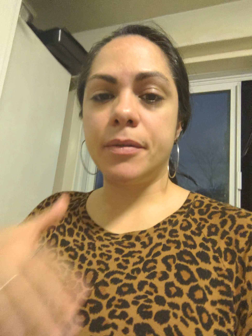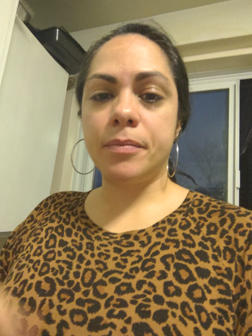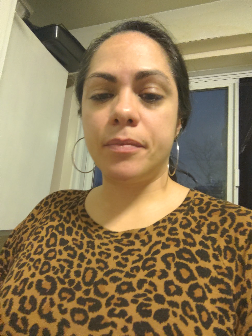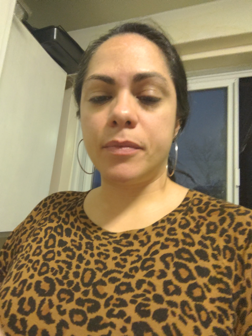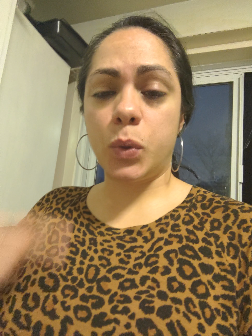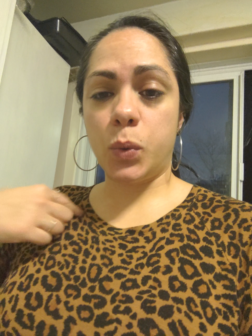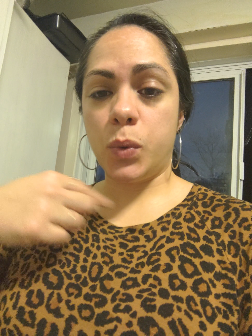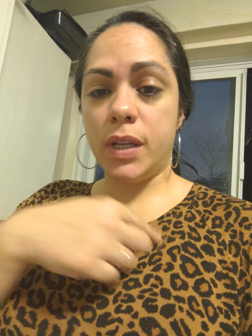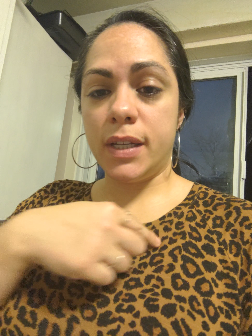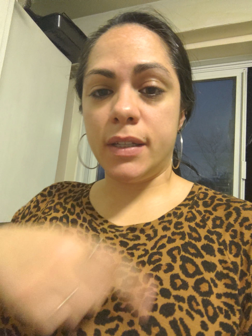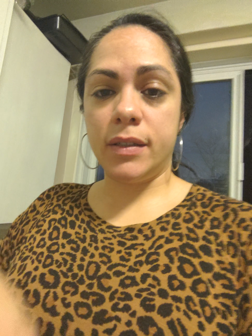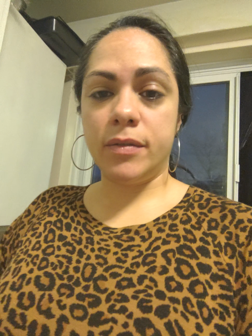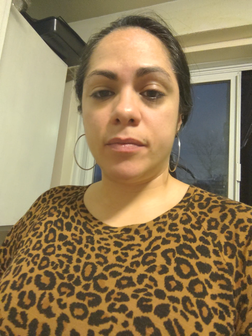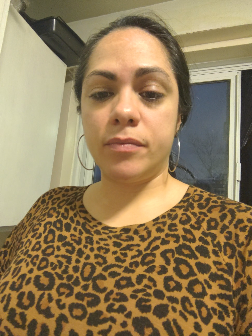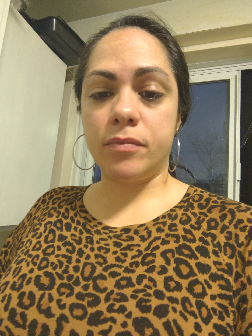we